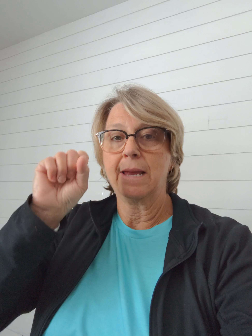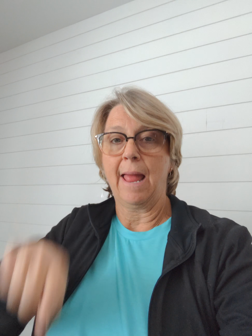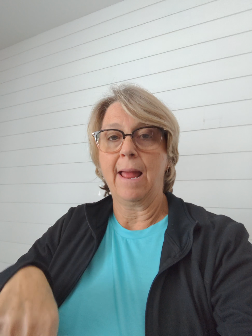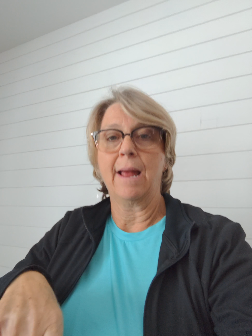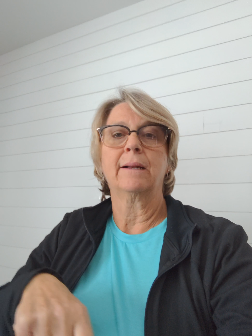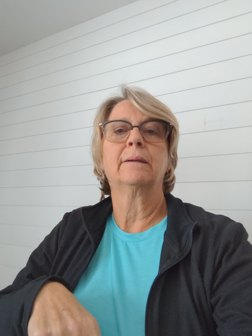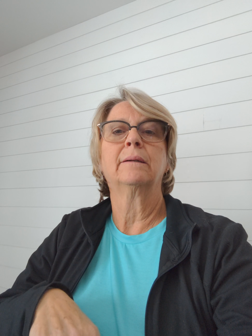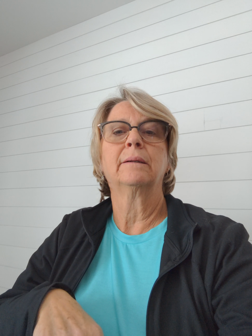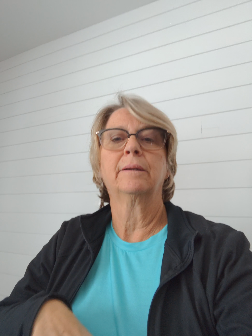can